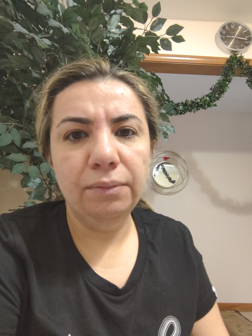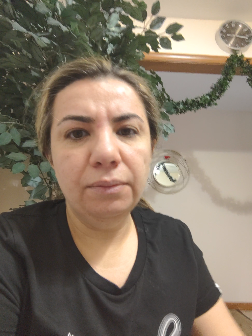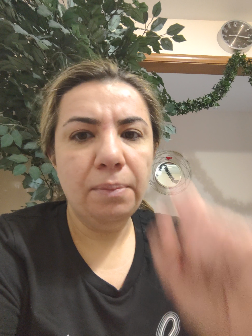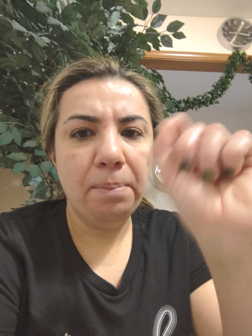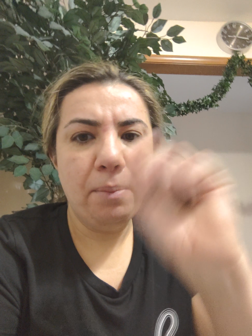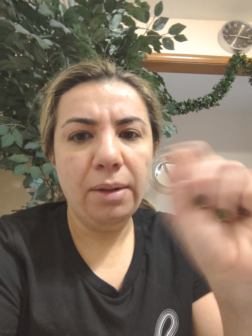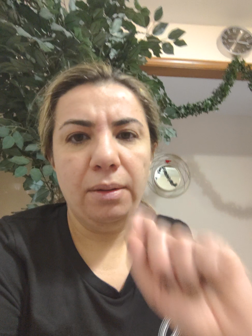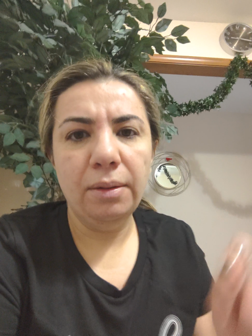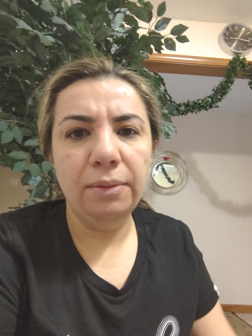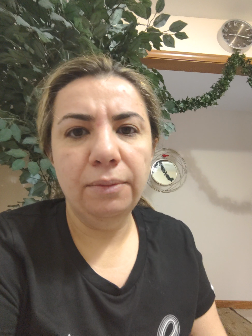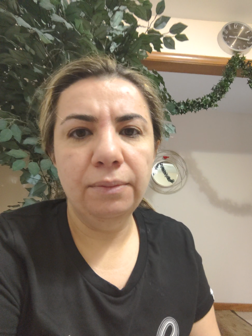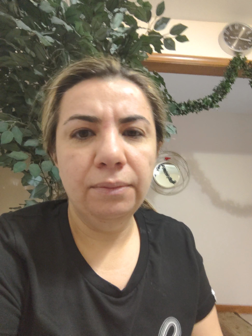pen